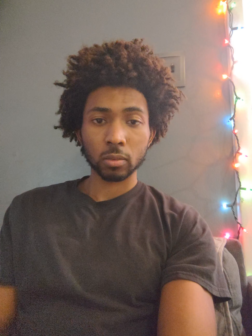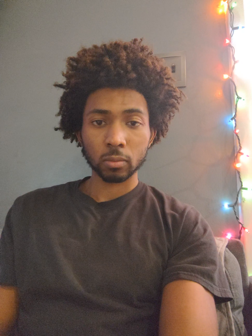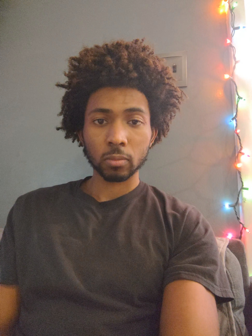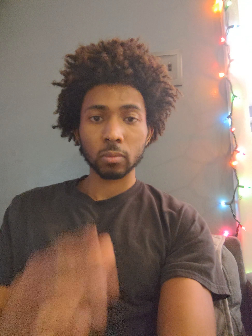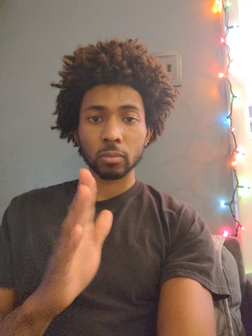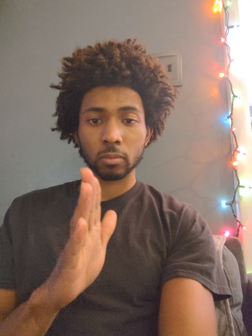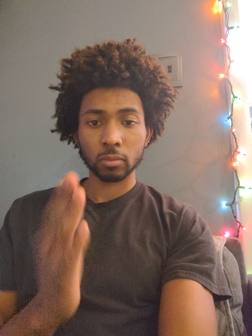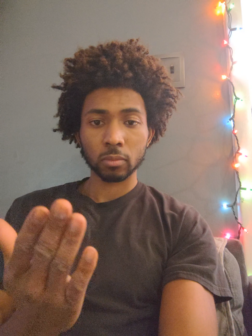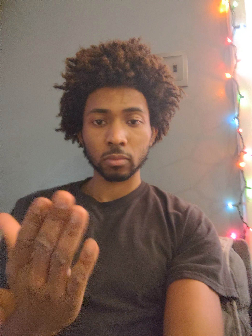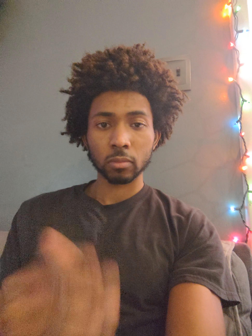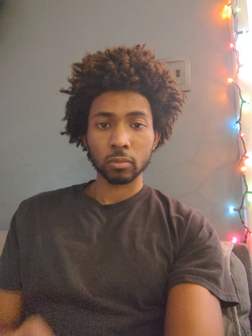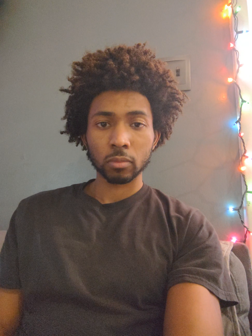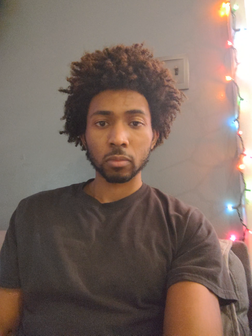book